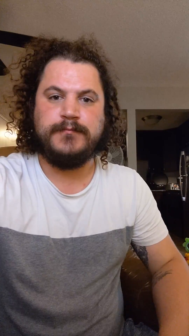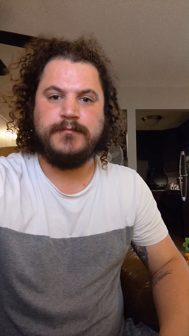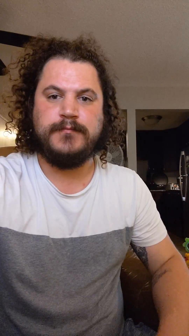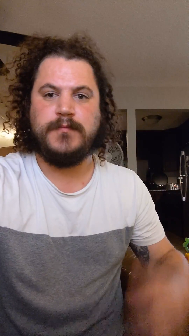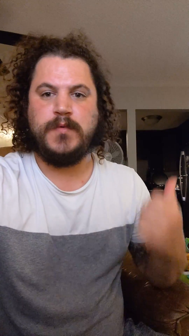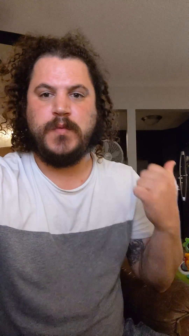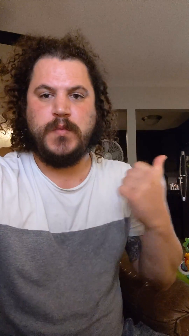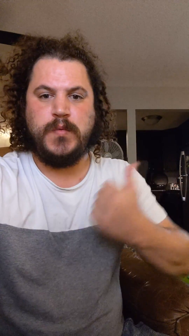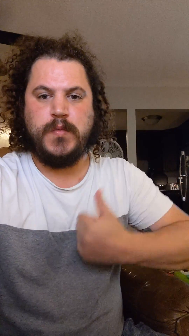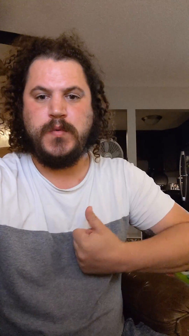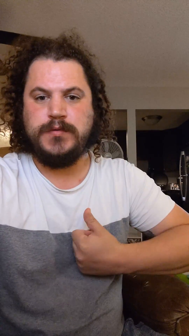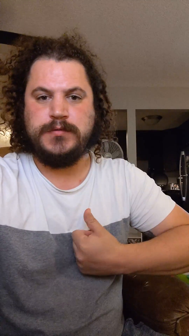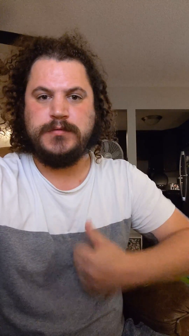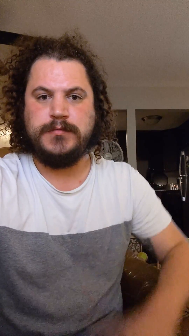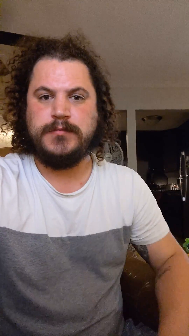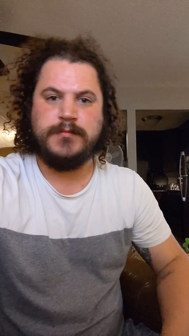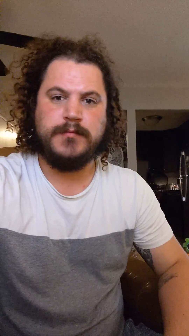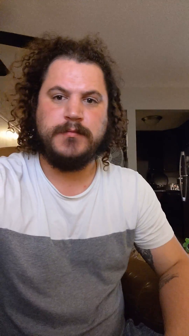coats